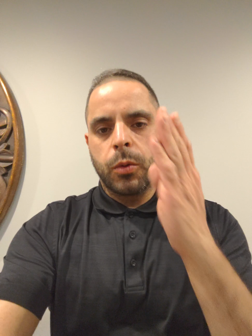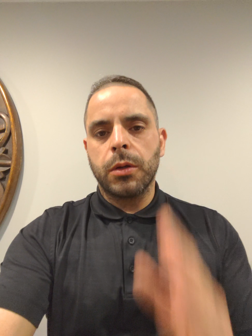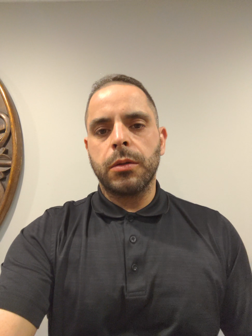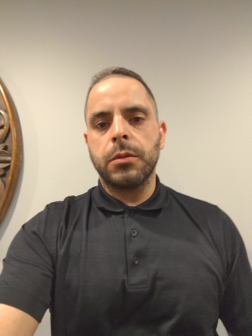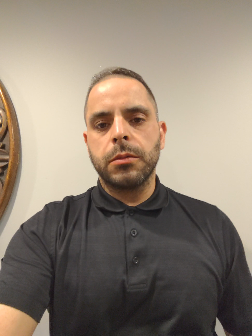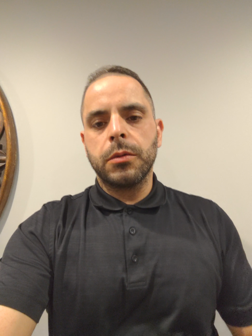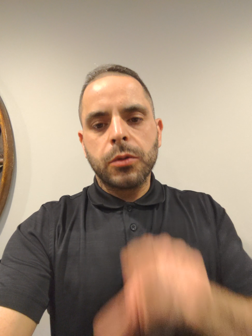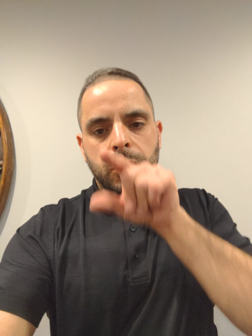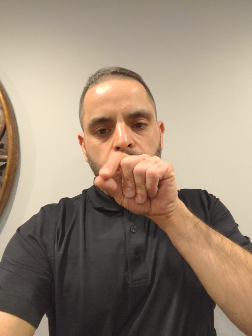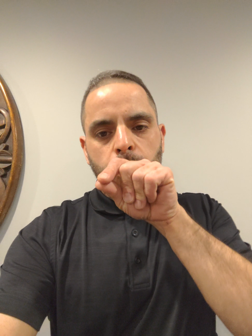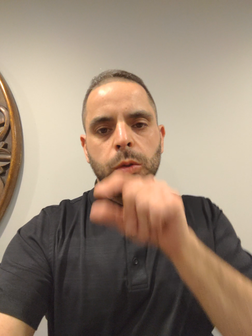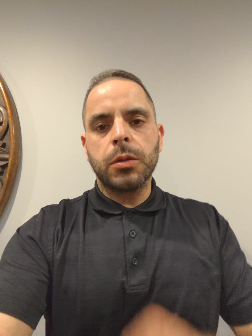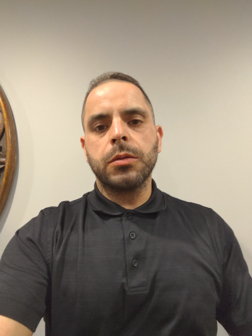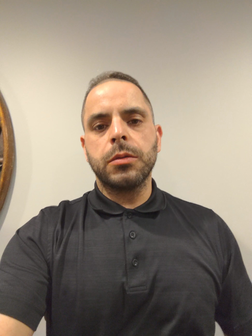goose